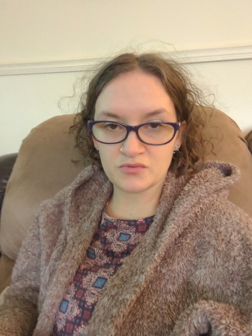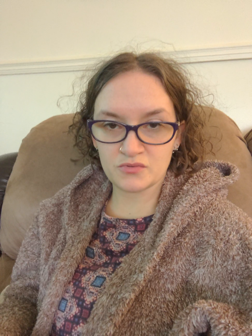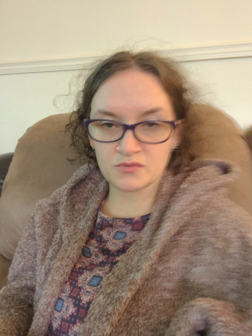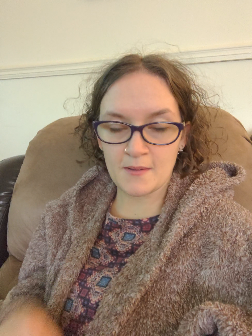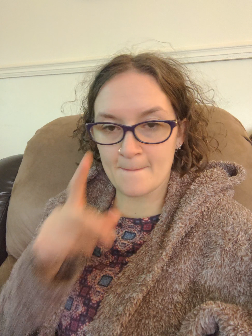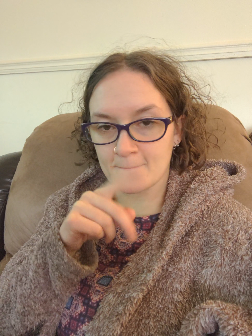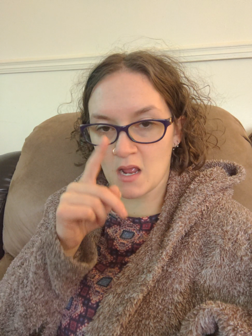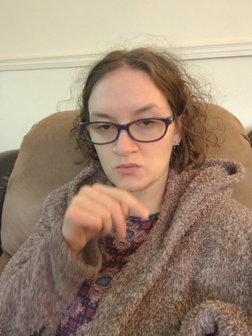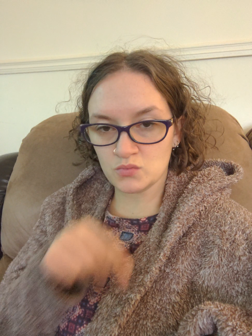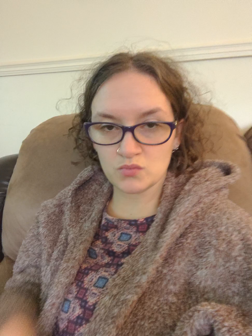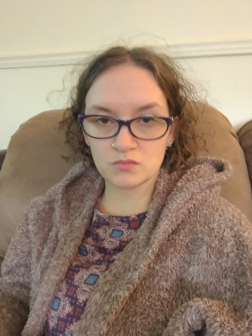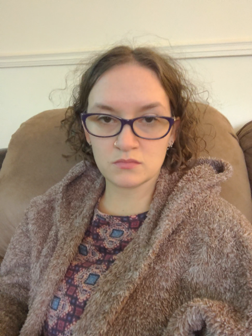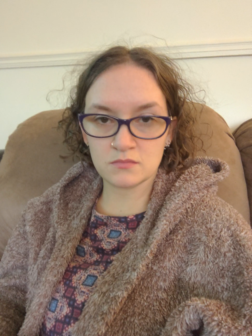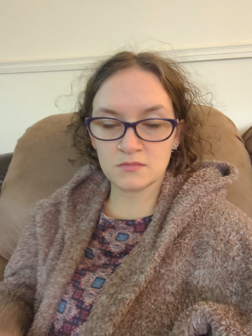mouse